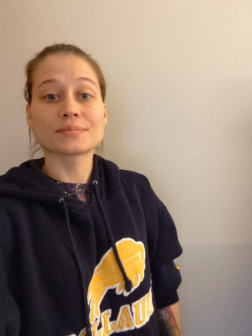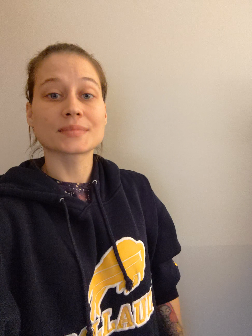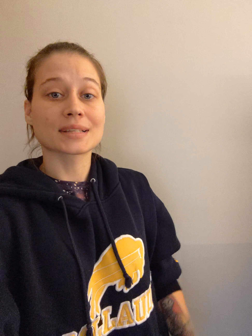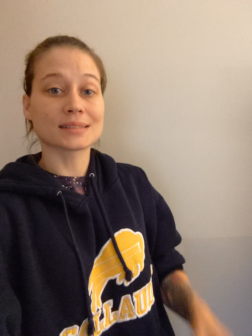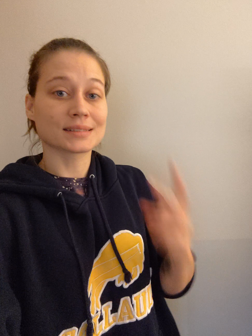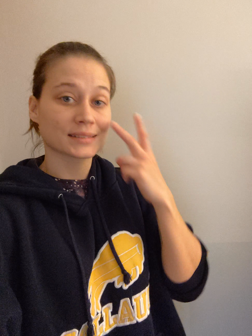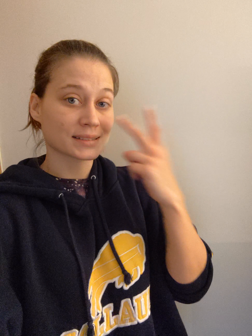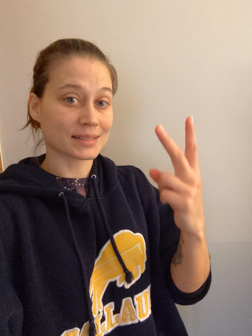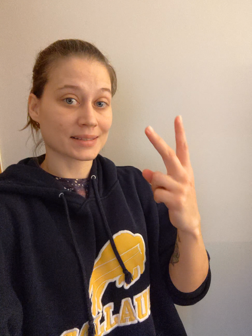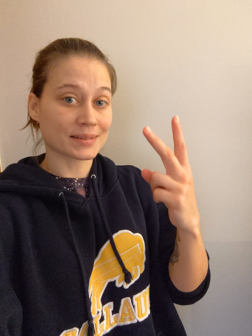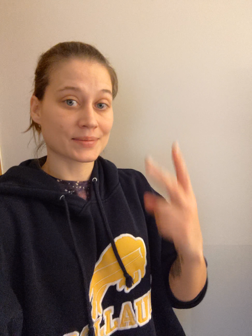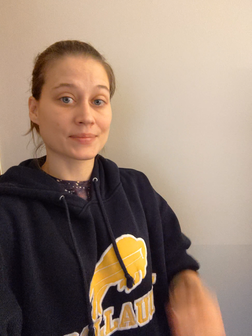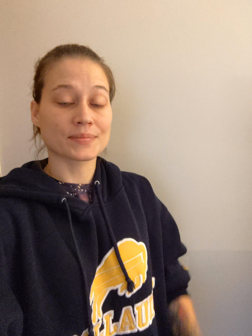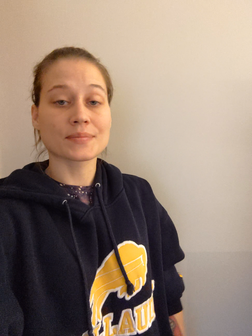see